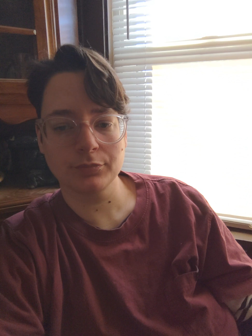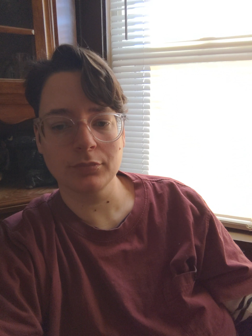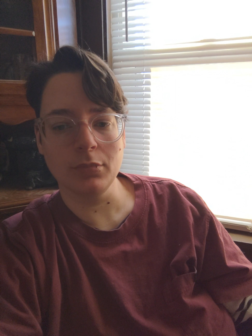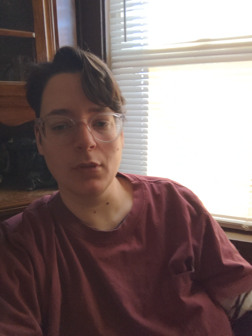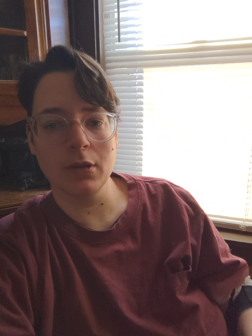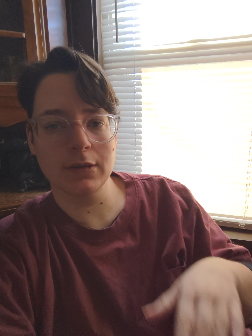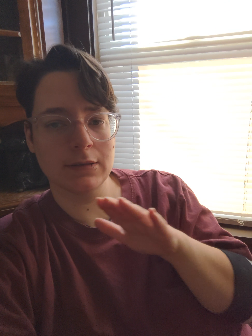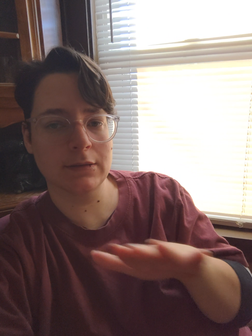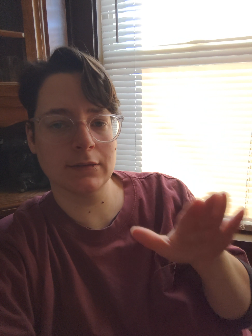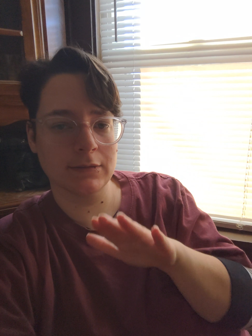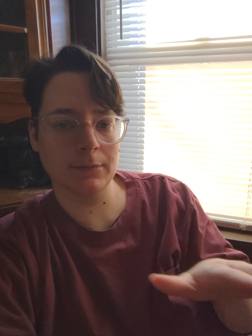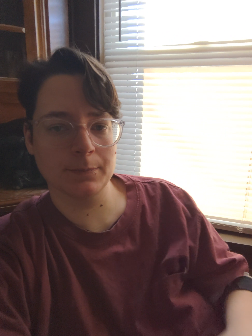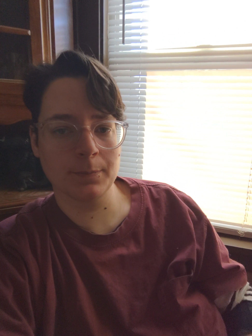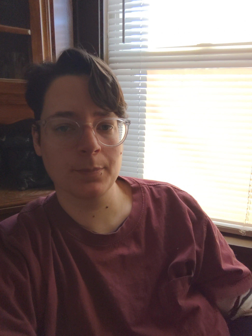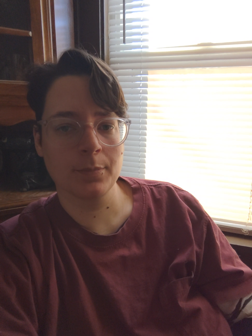clean